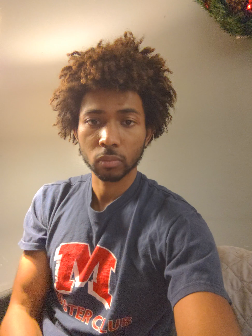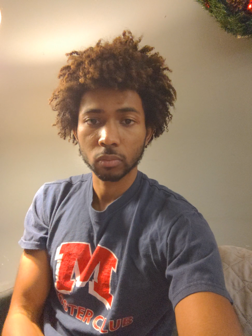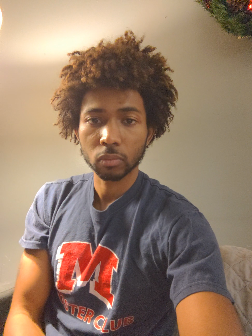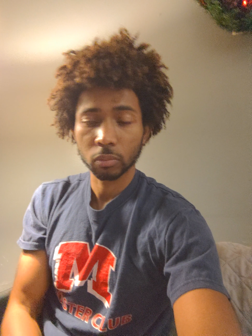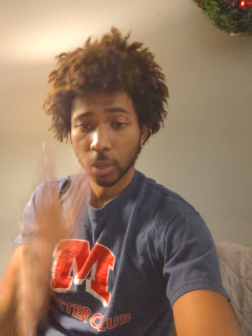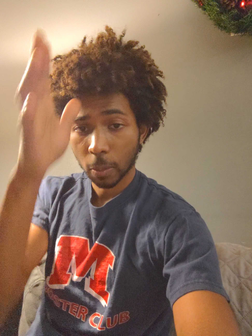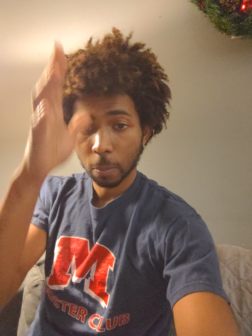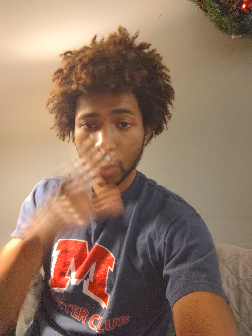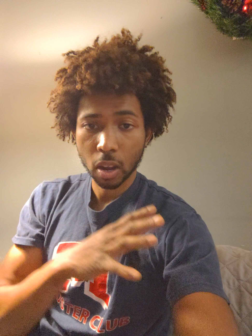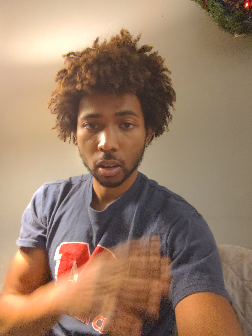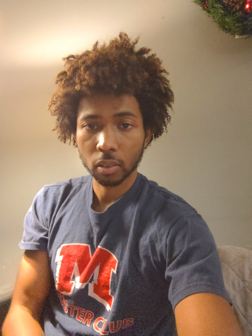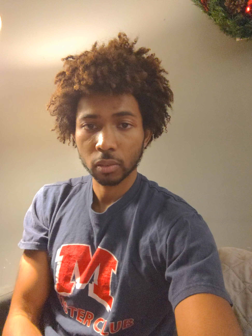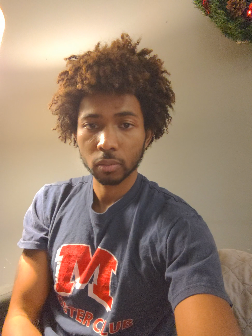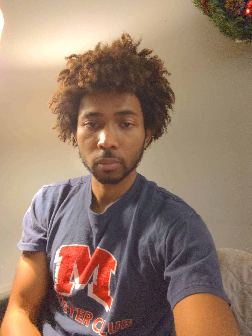man